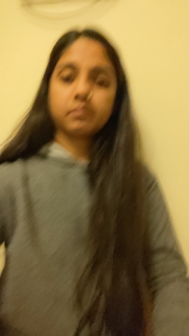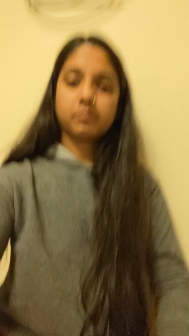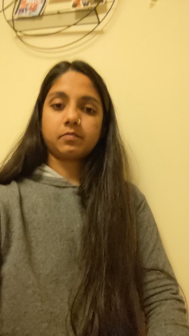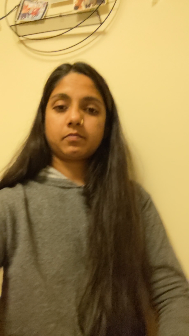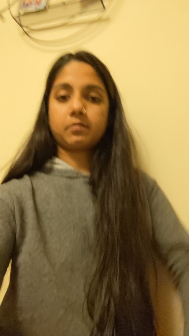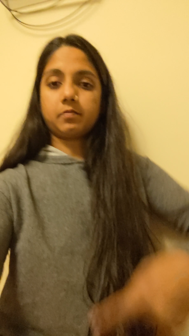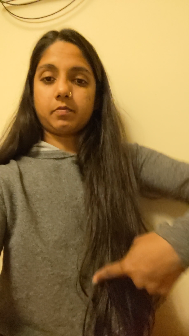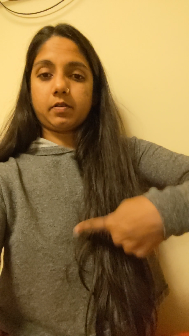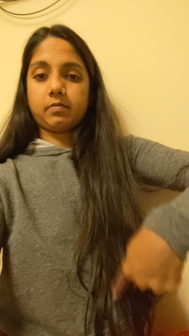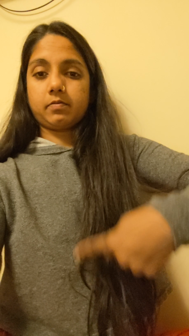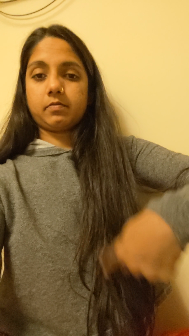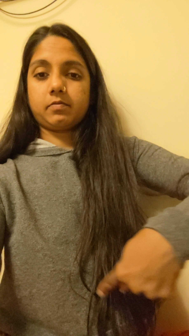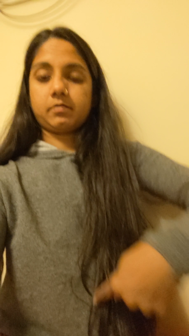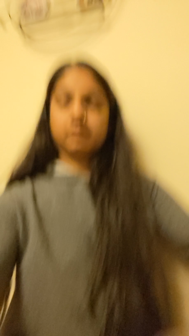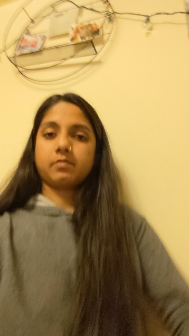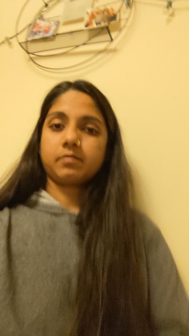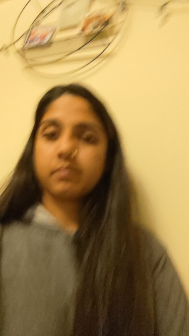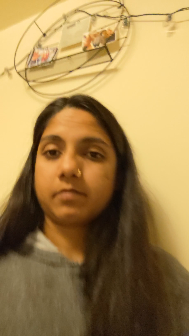belly button